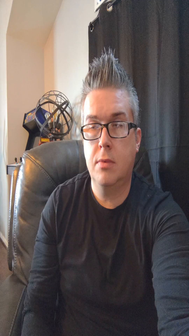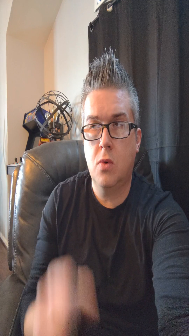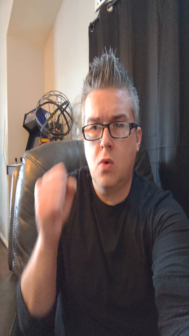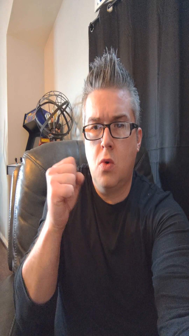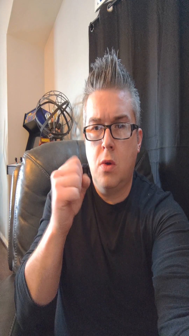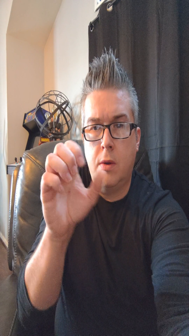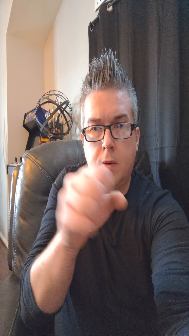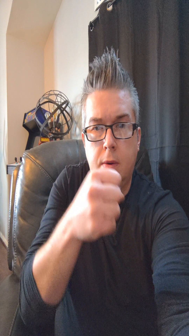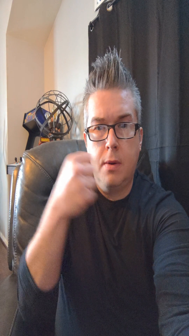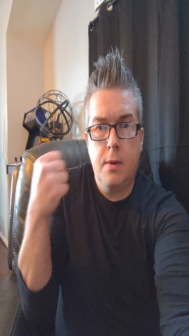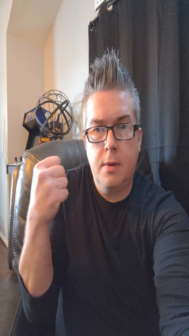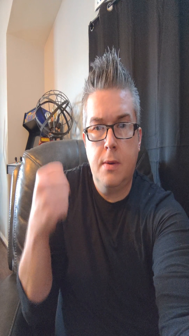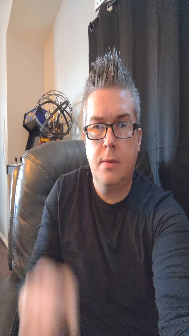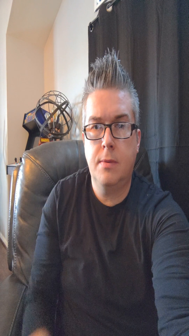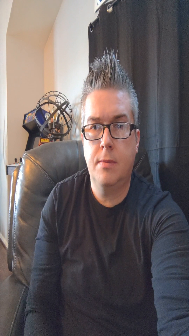refrigerator